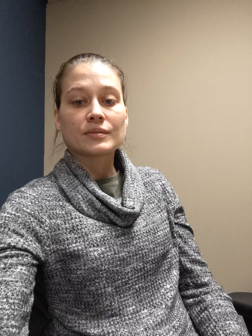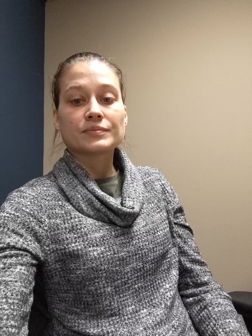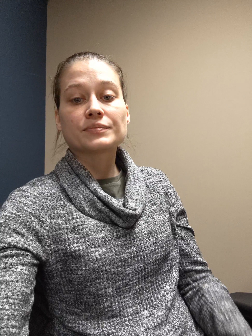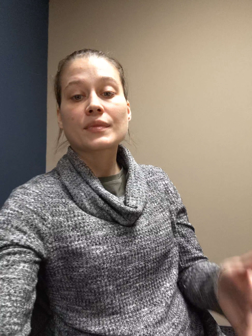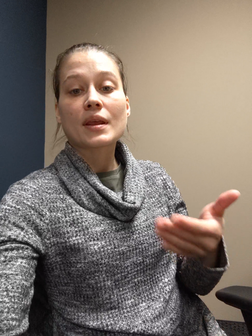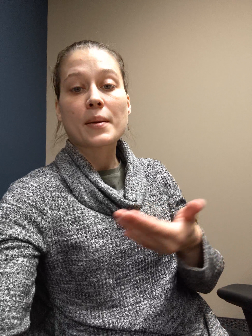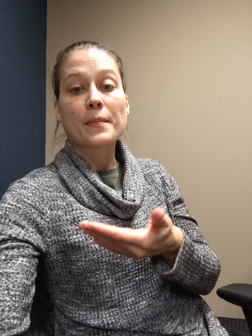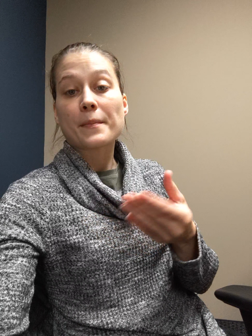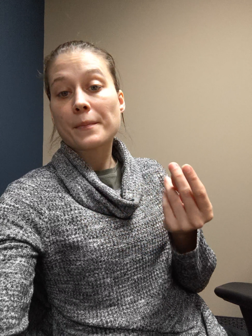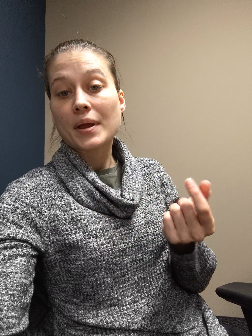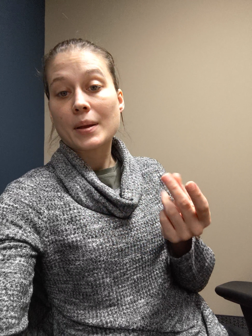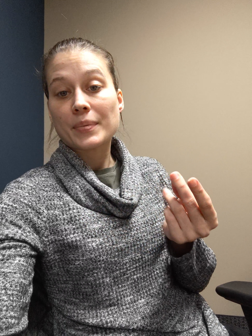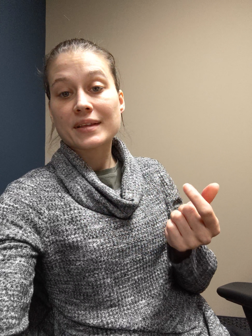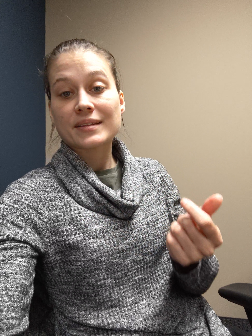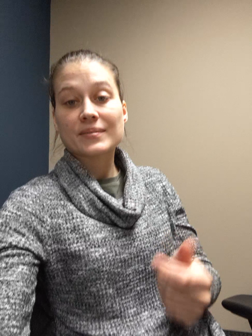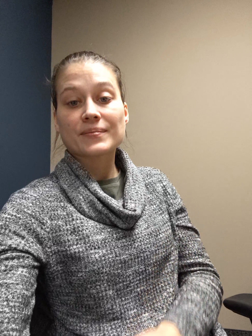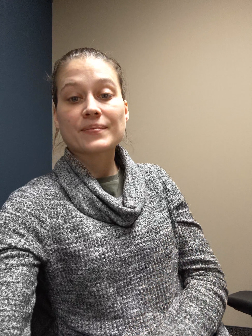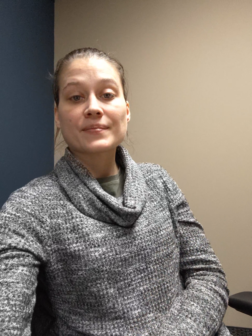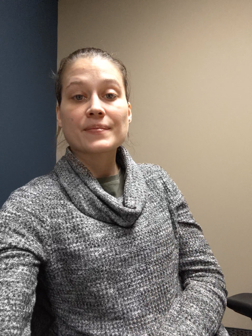puppy